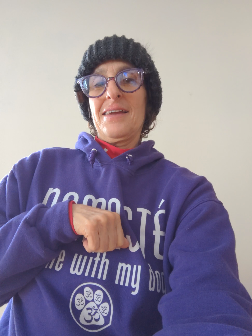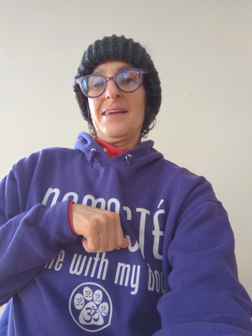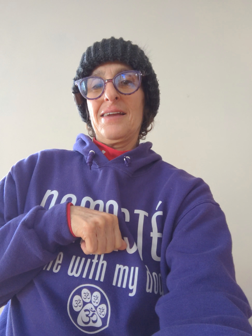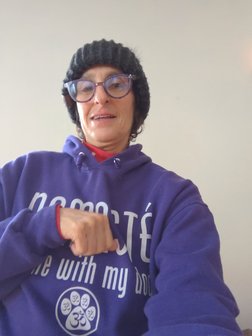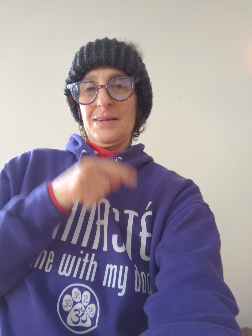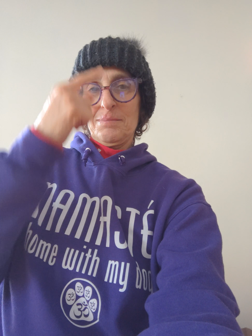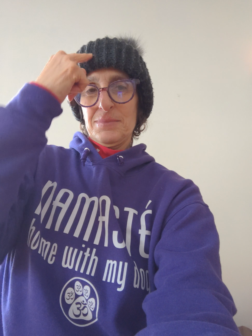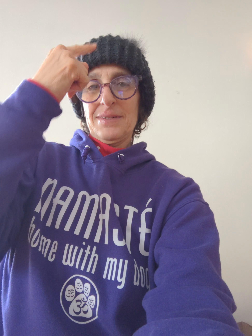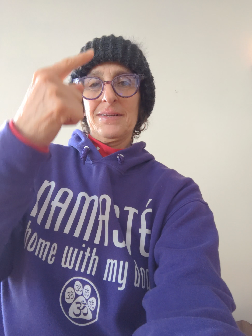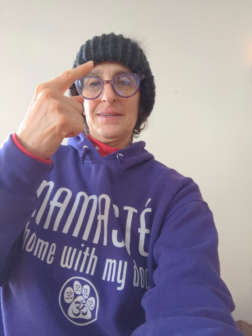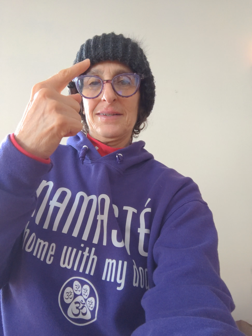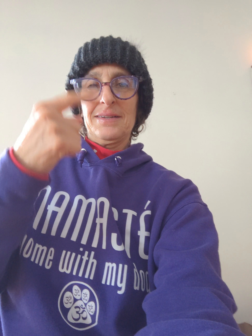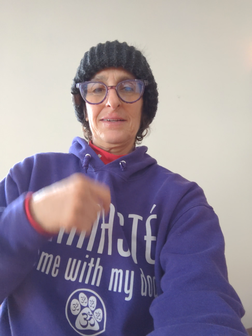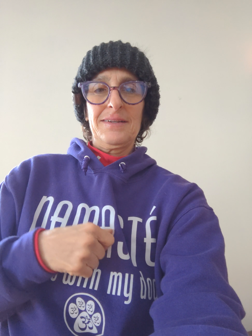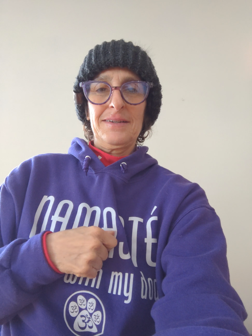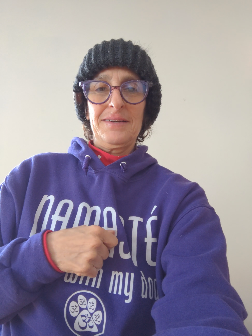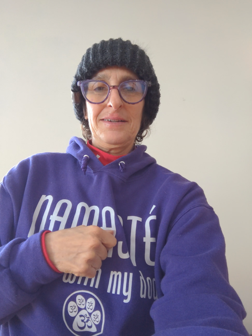penny